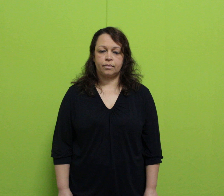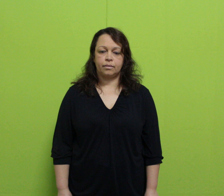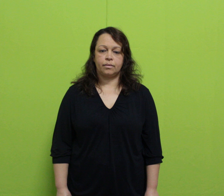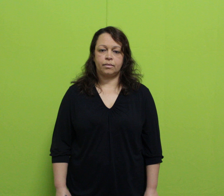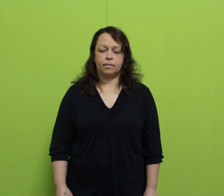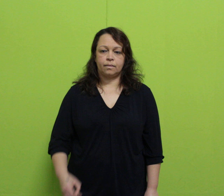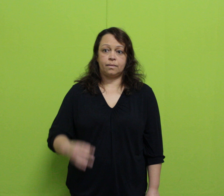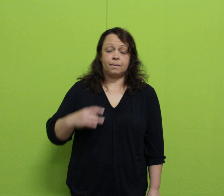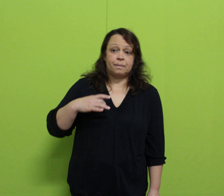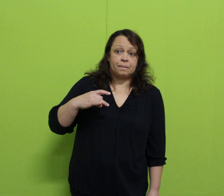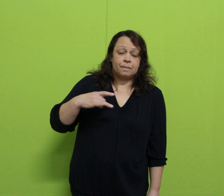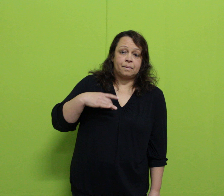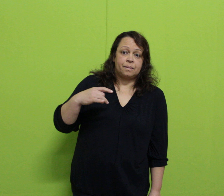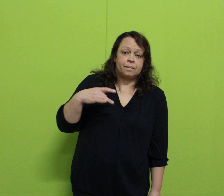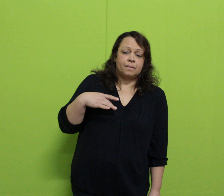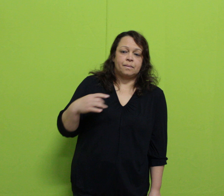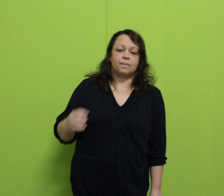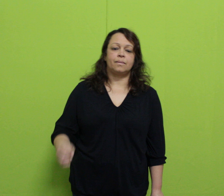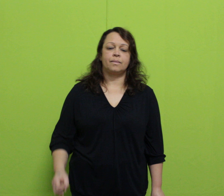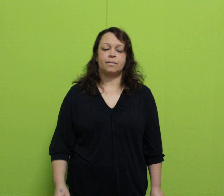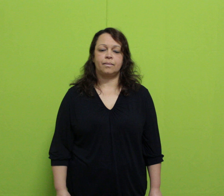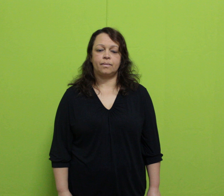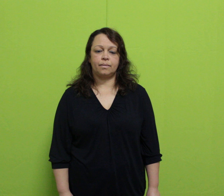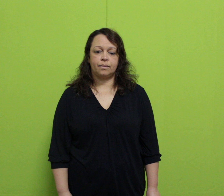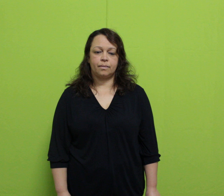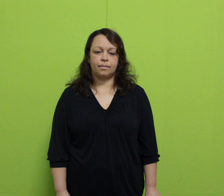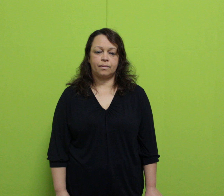medo